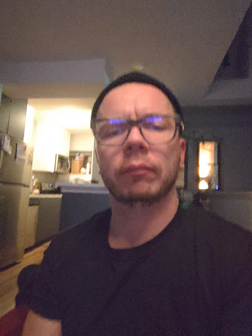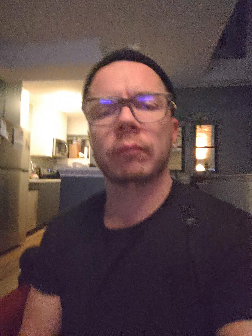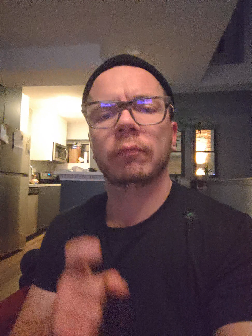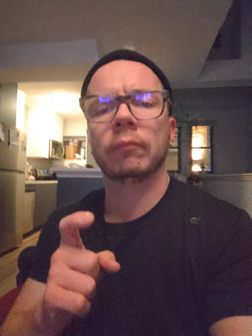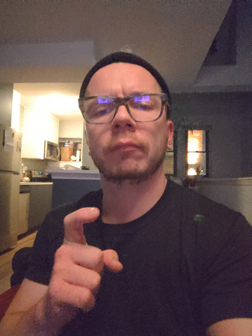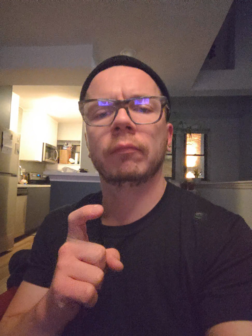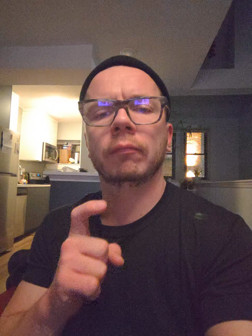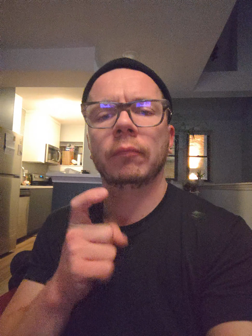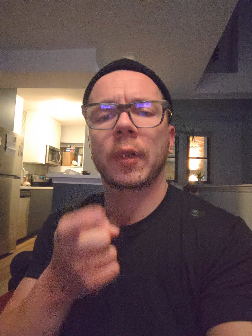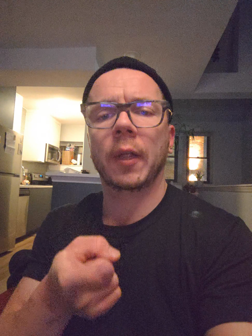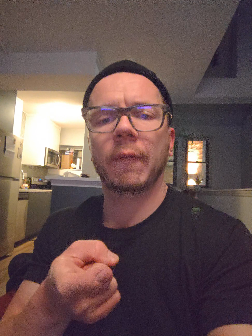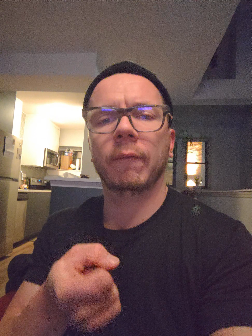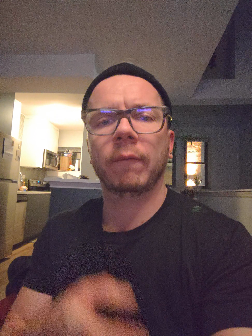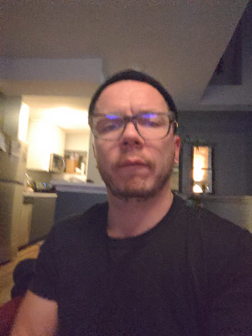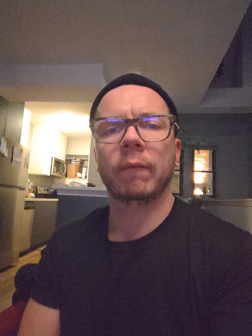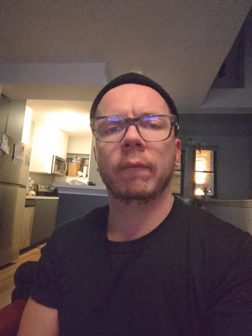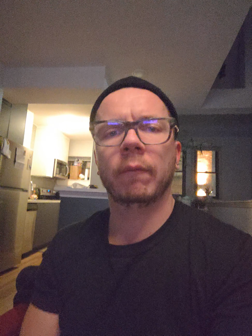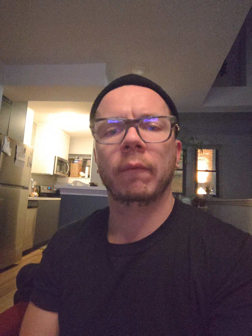give